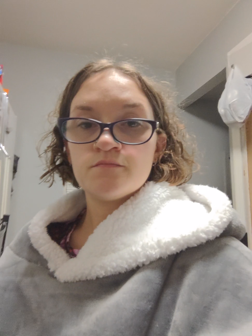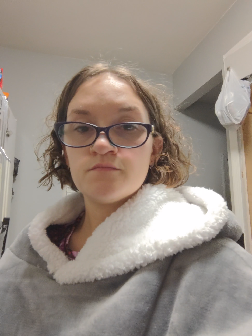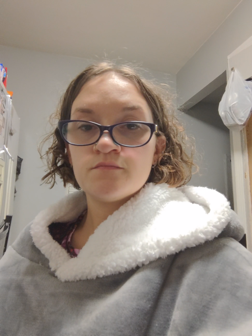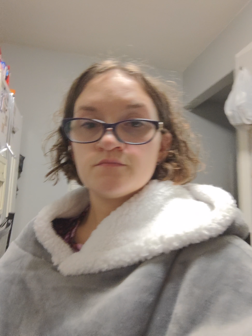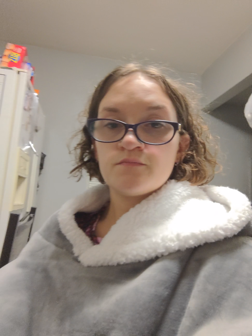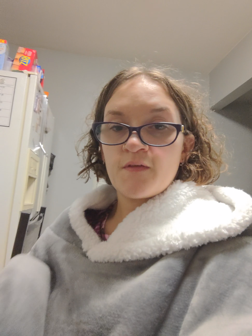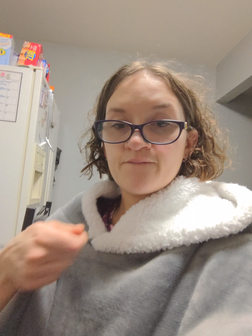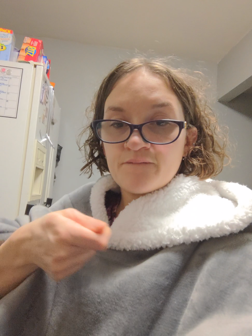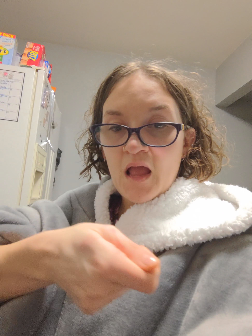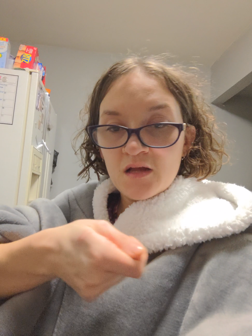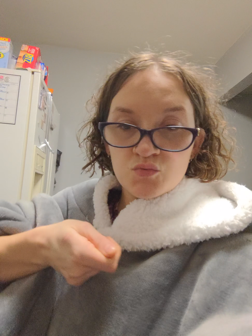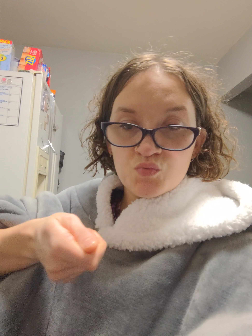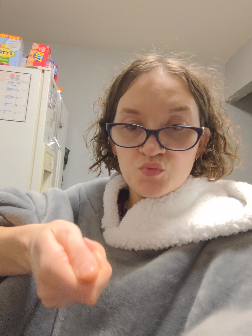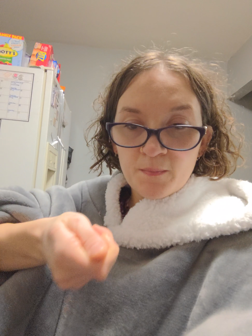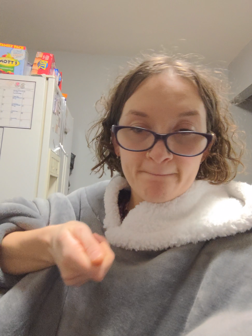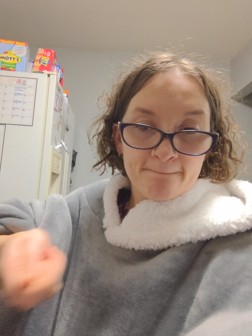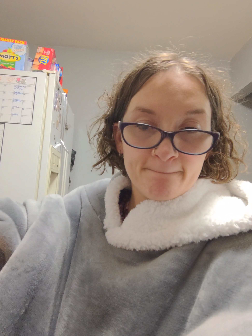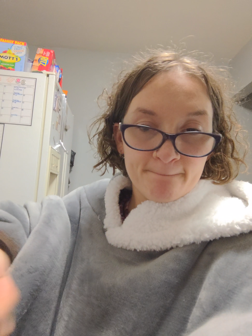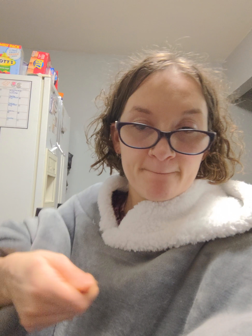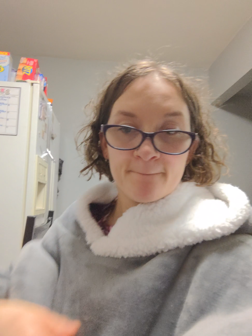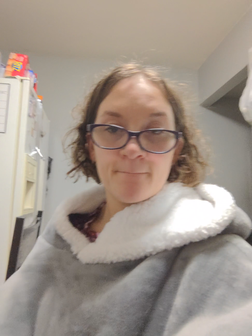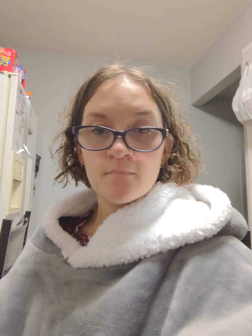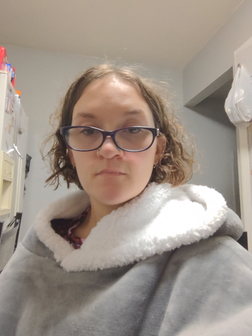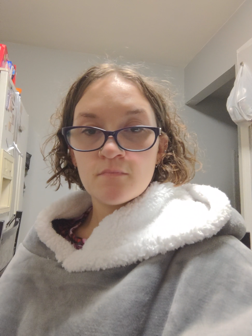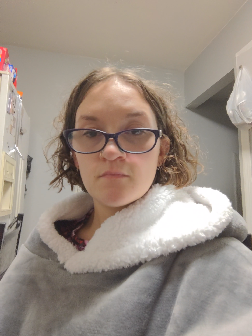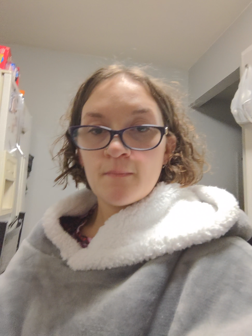vacuum